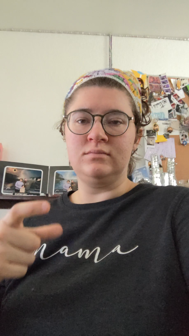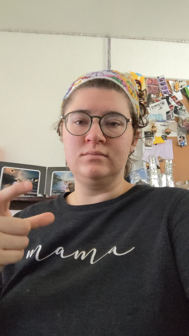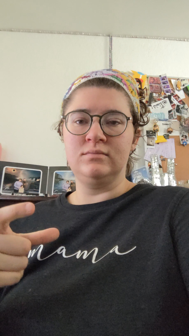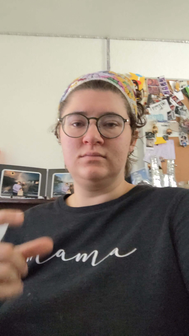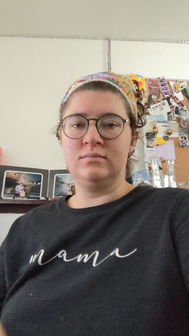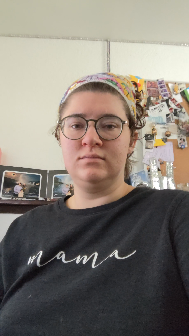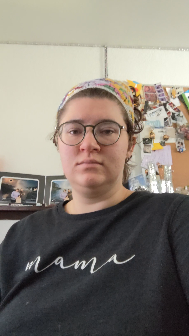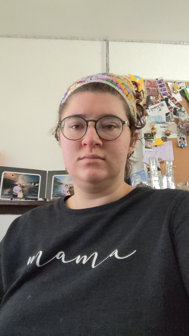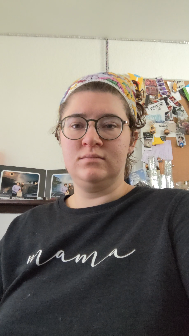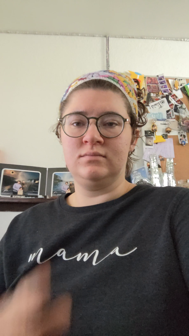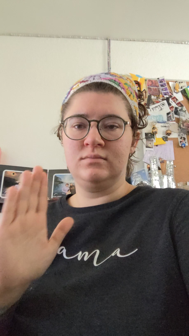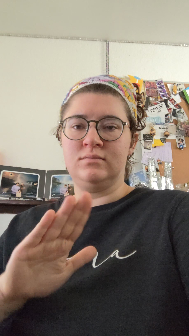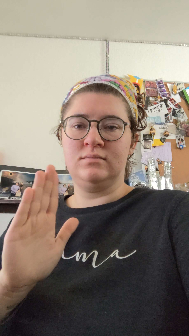clap